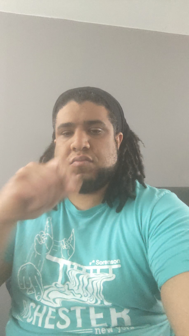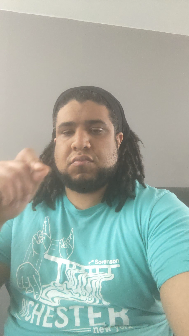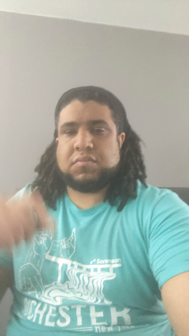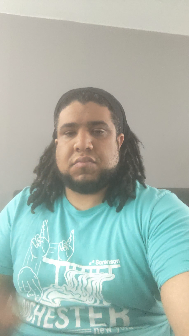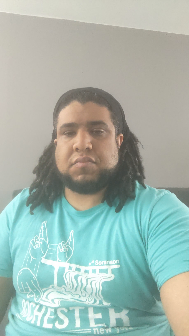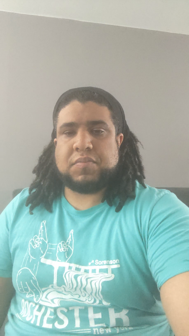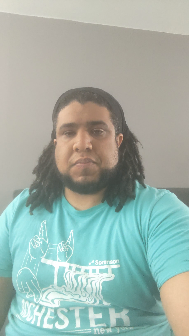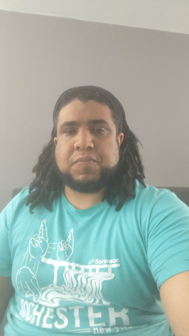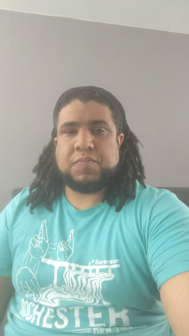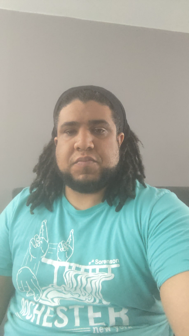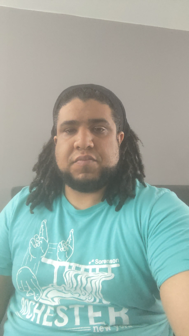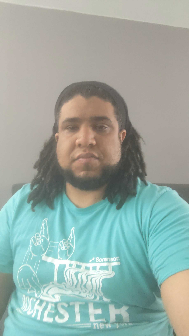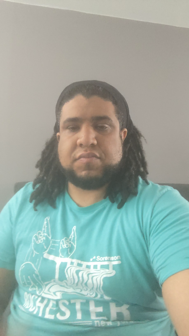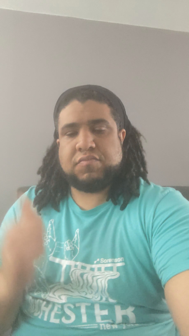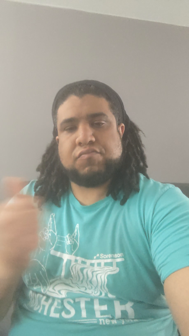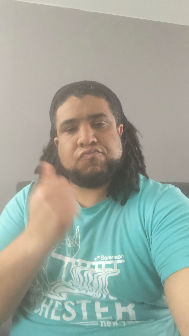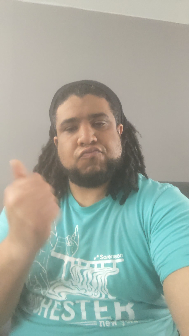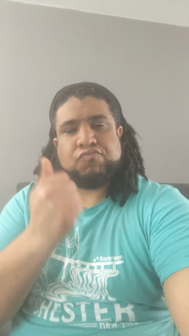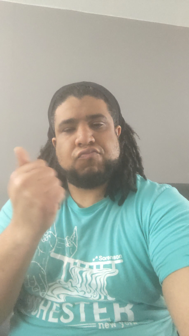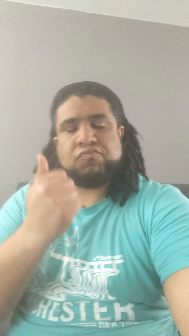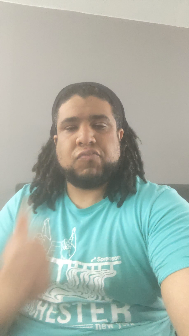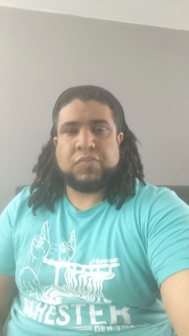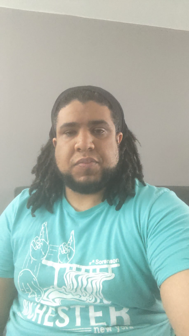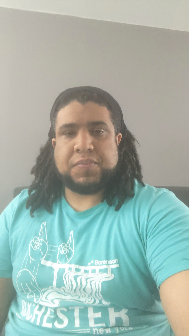chase